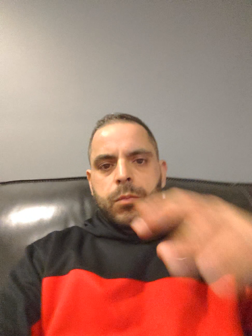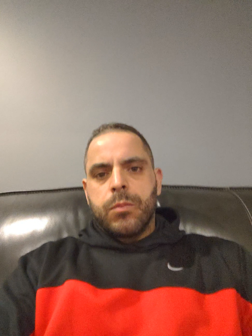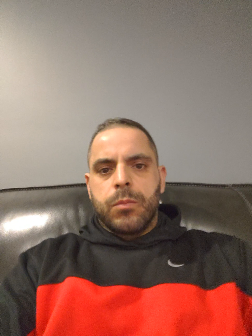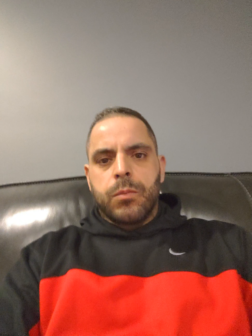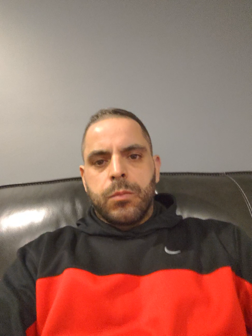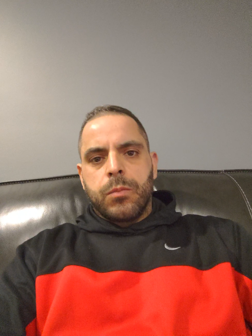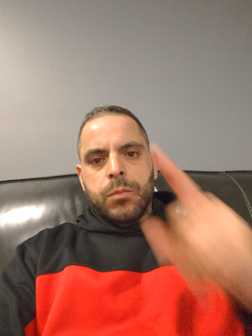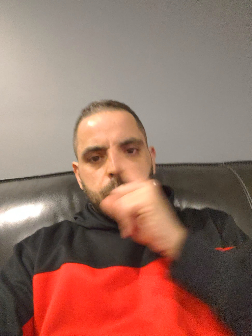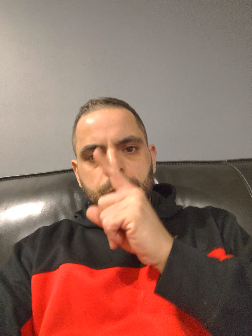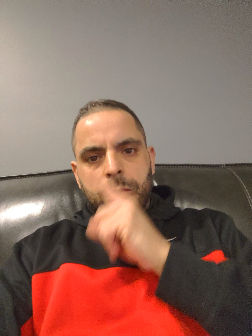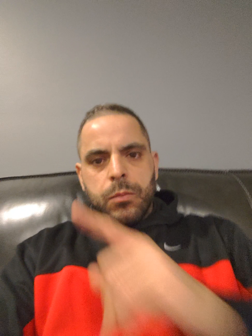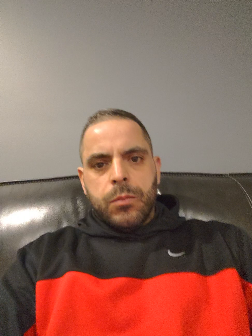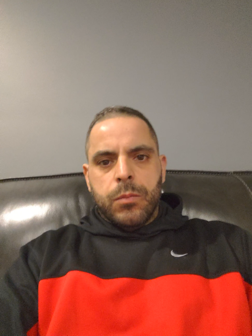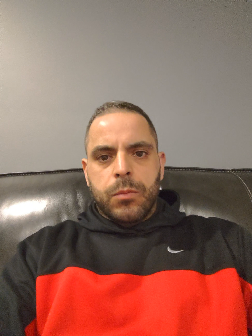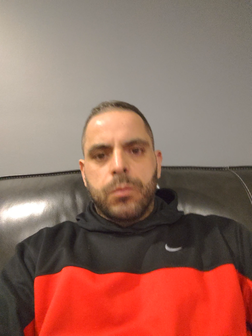mouse